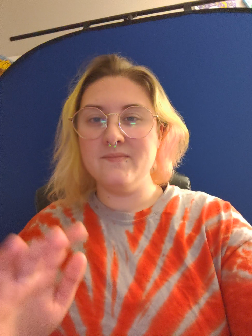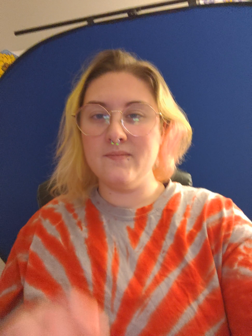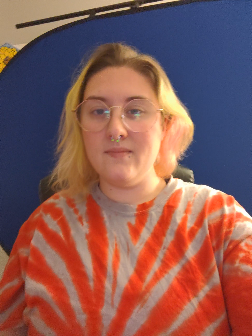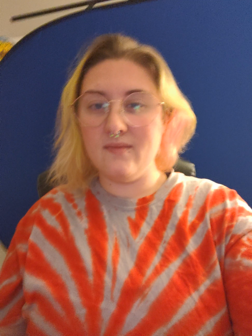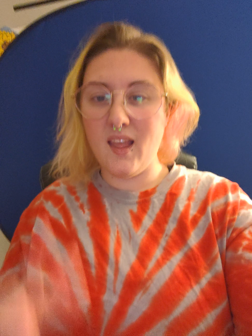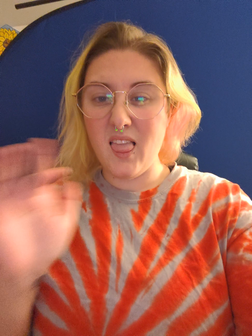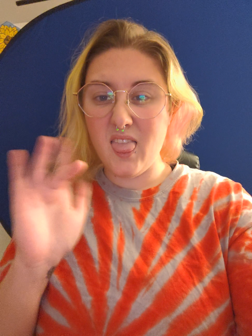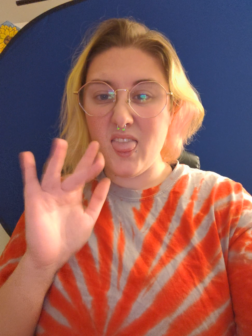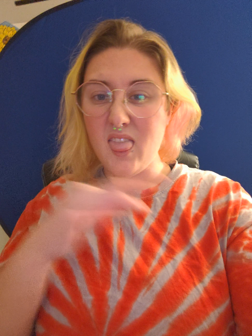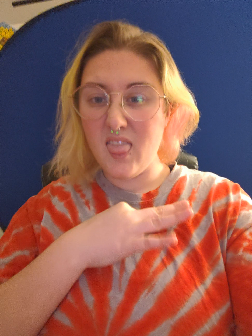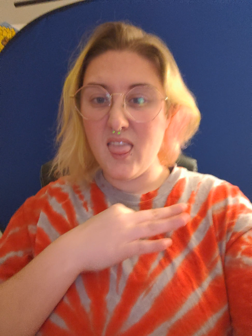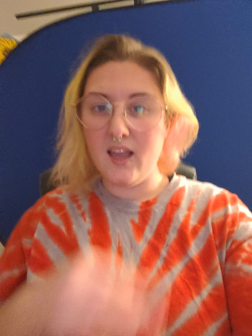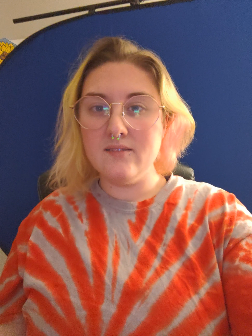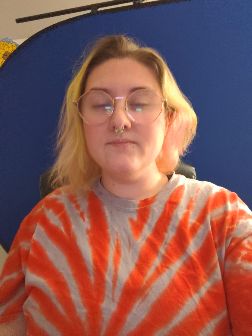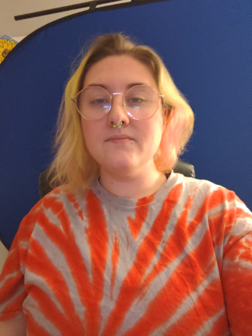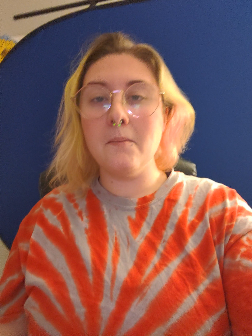yucky